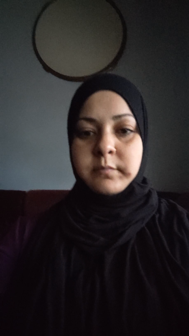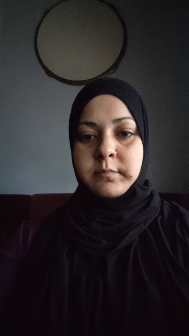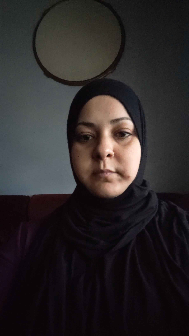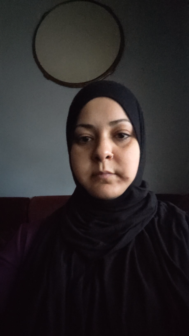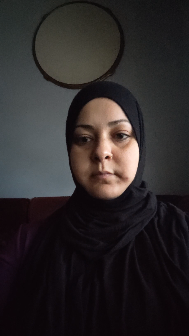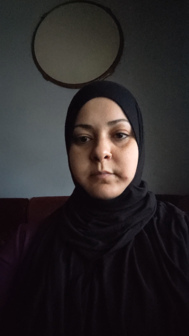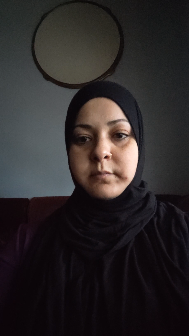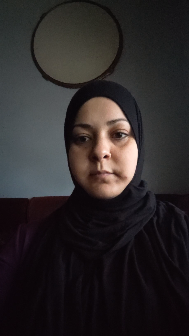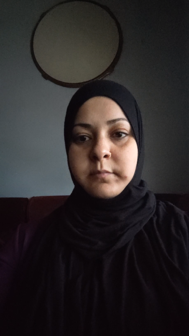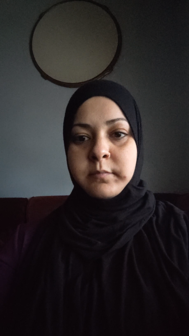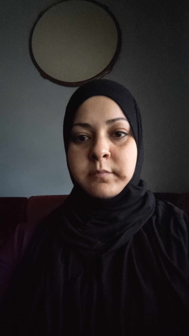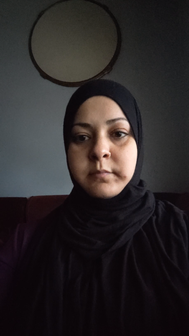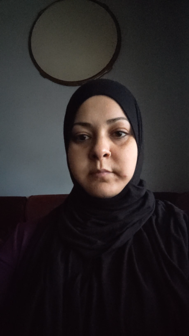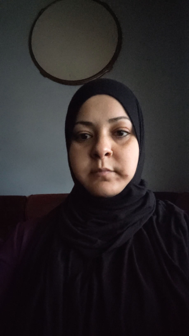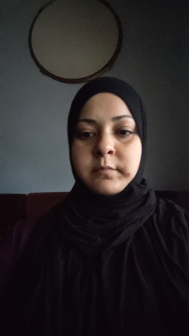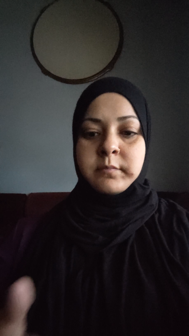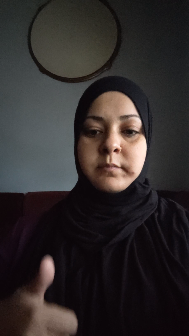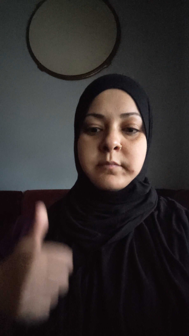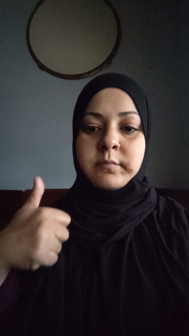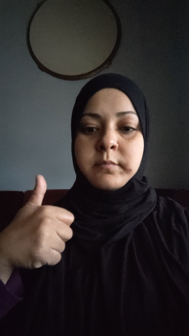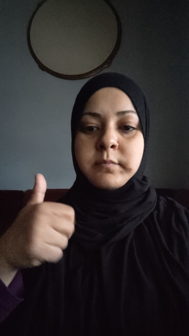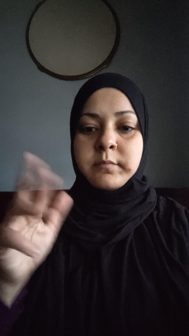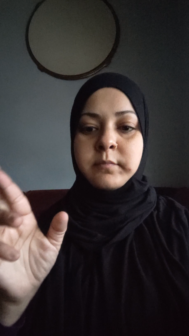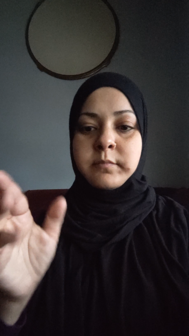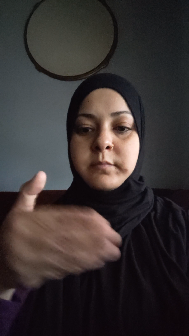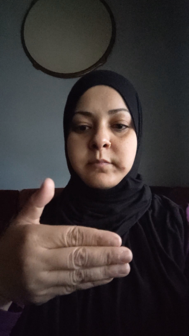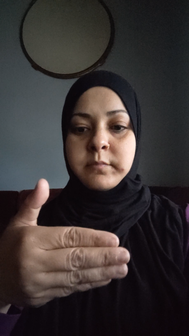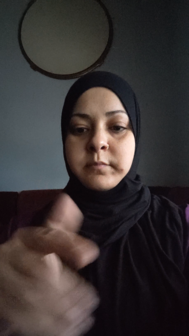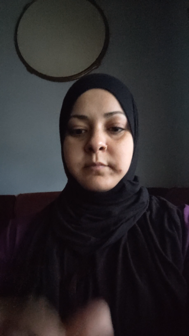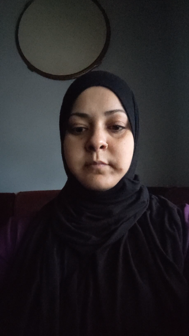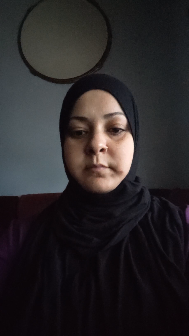living room